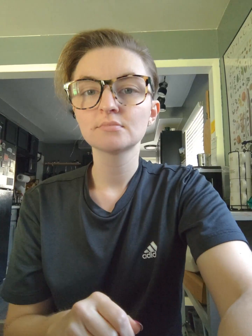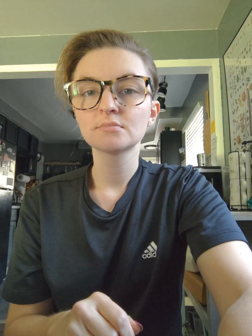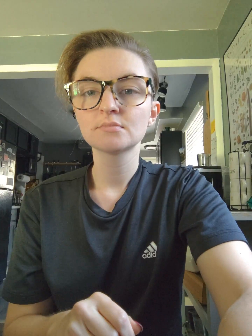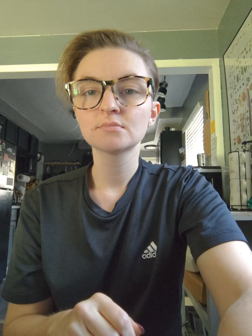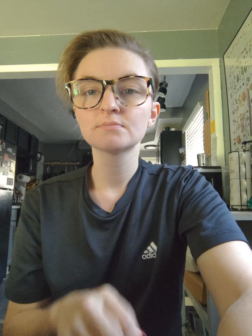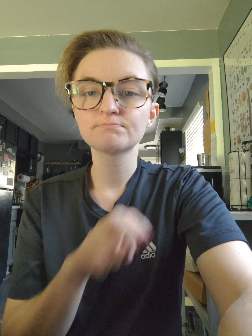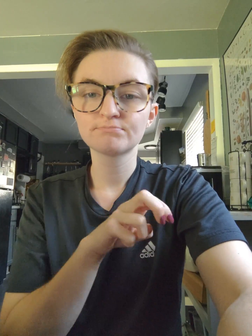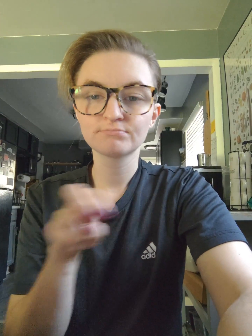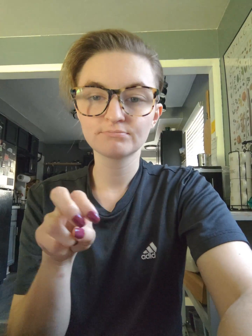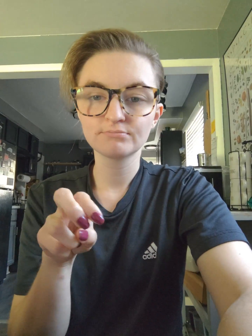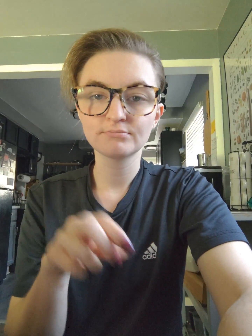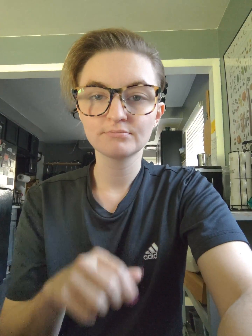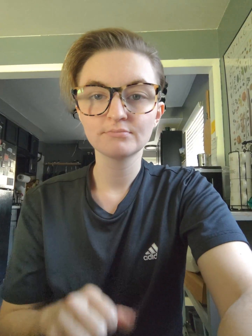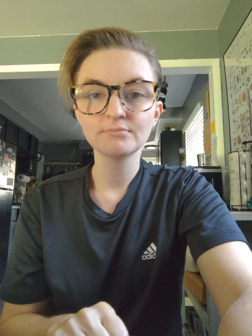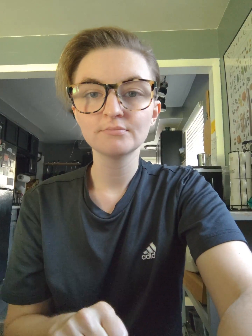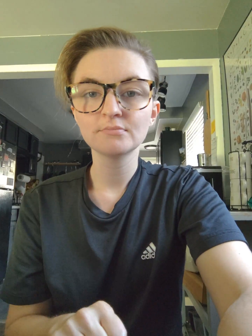porch